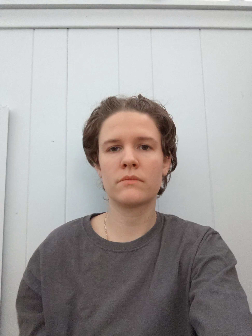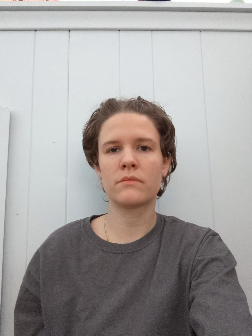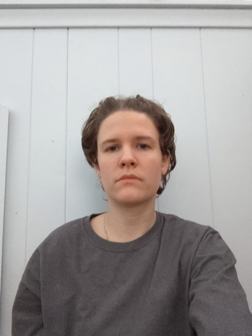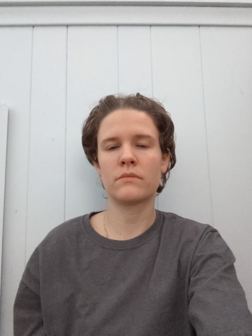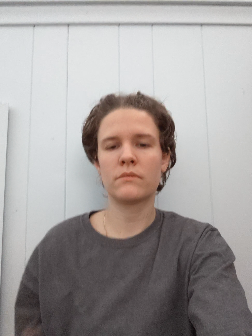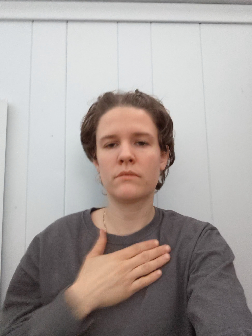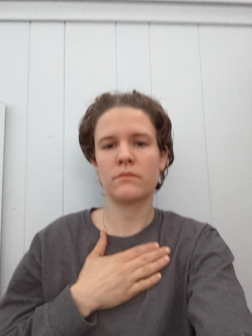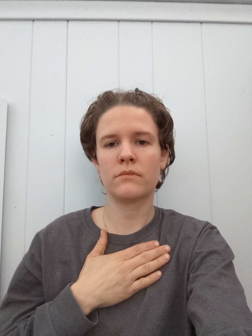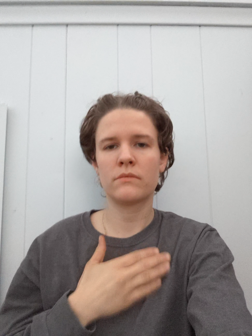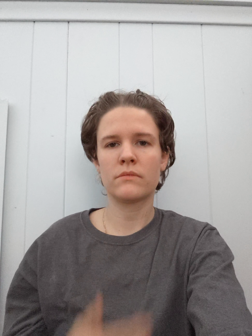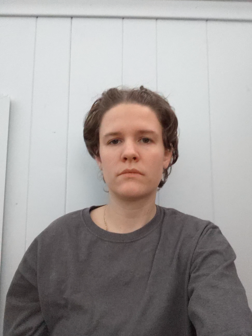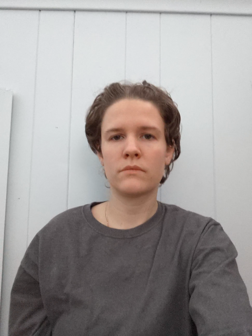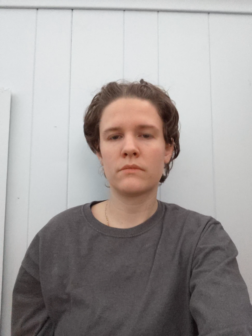my